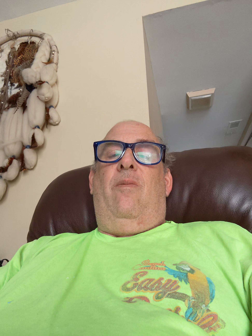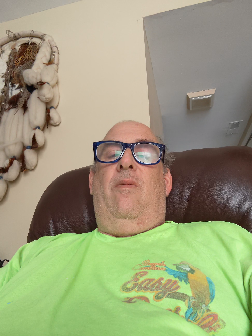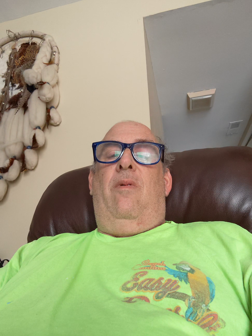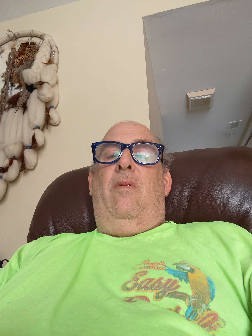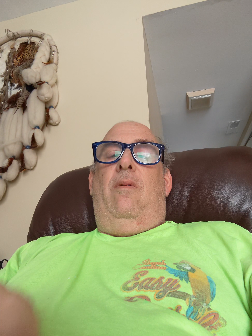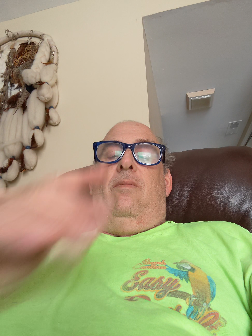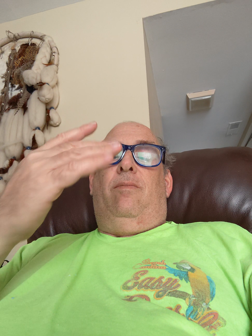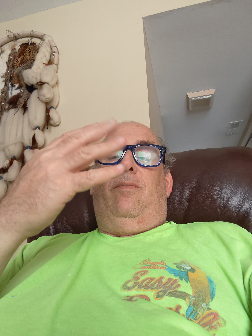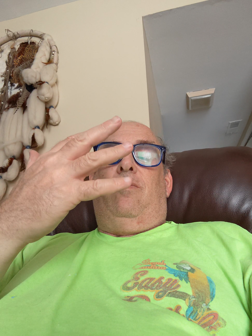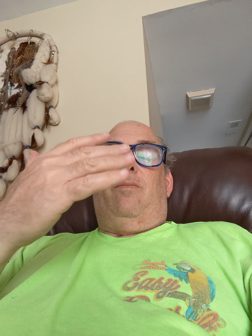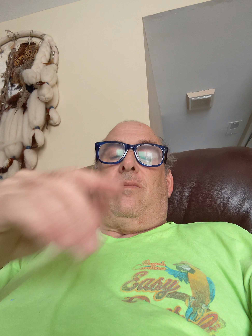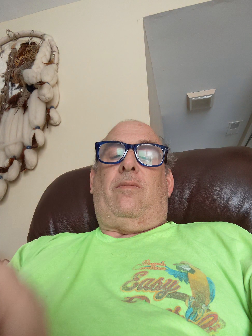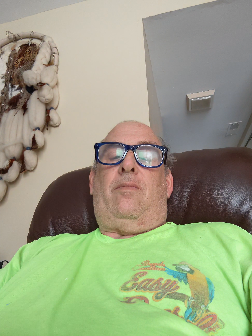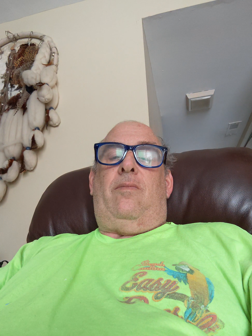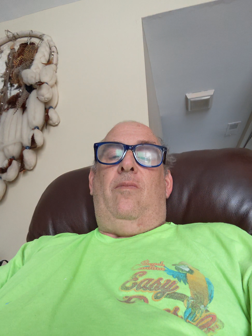finger